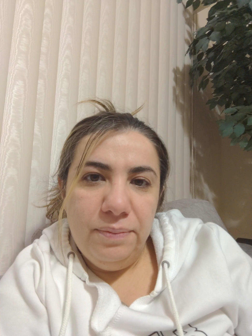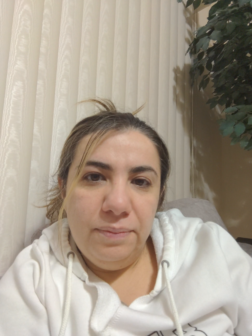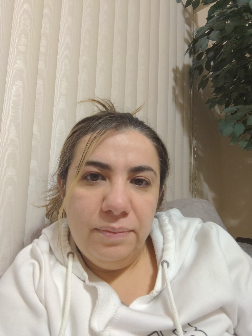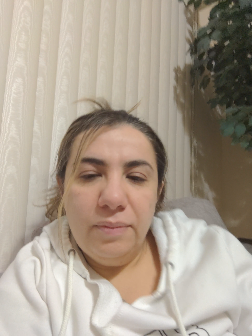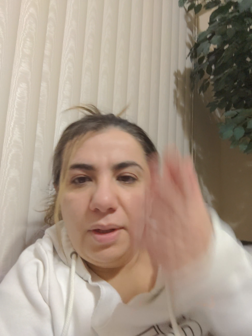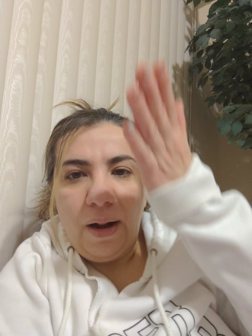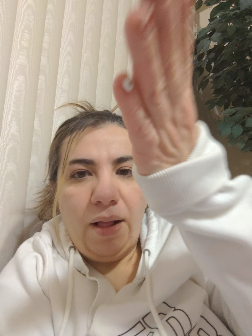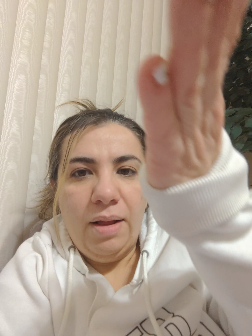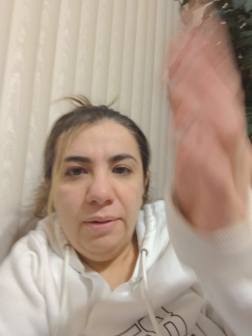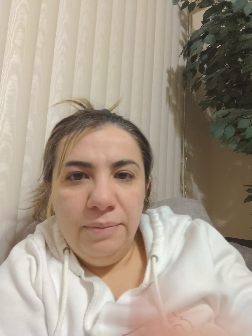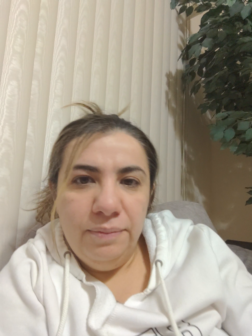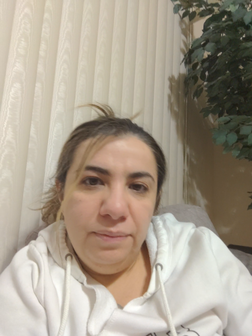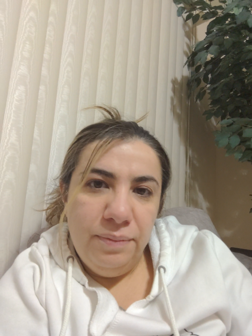there